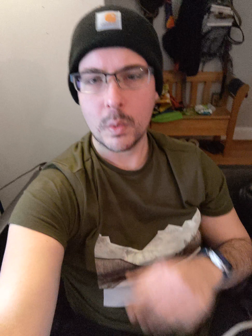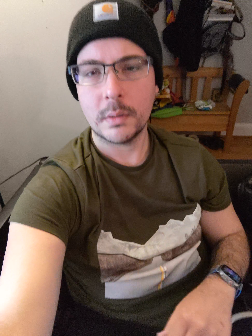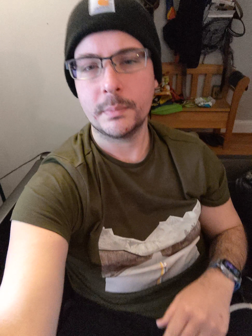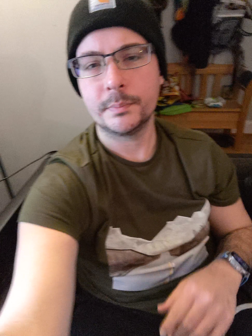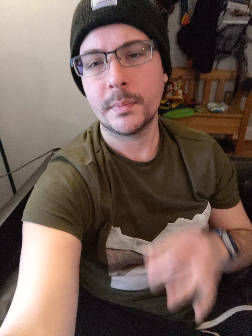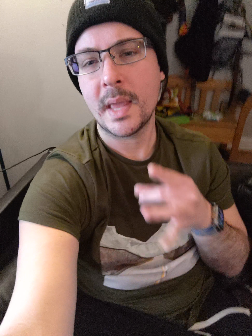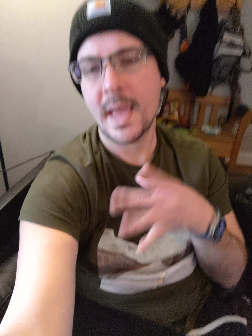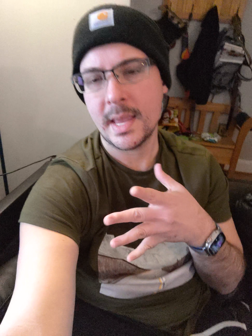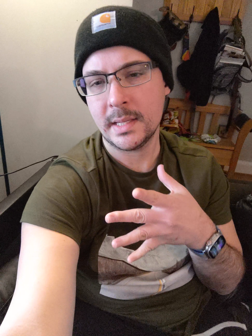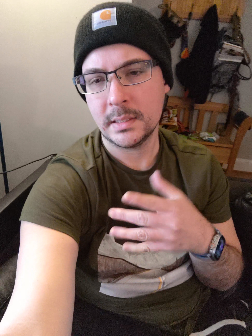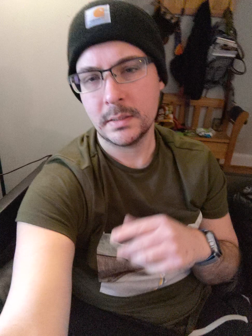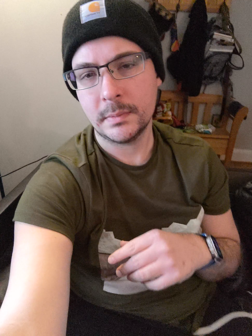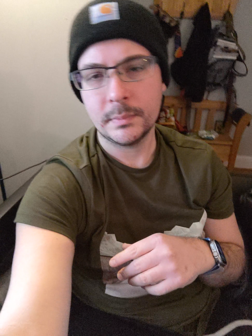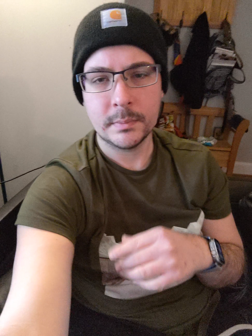hate